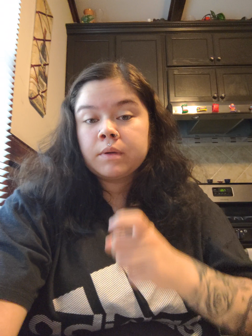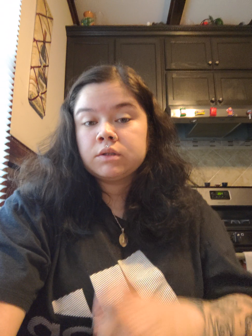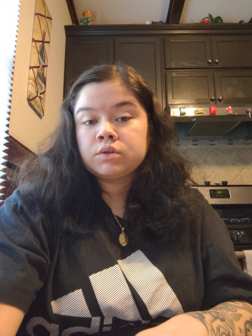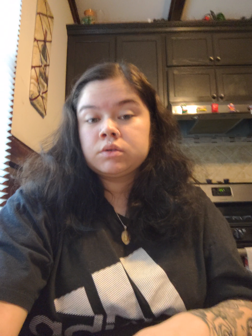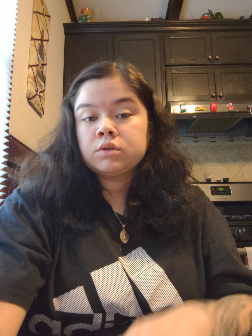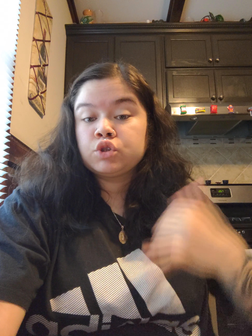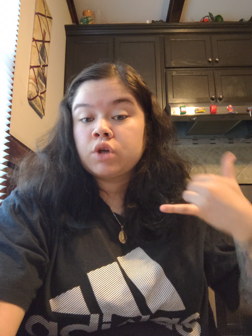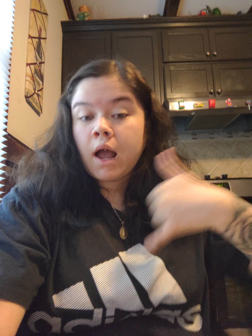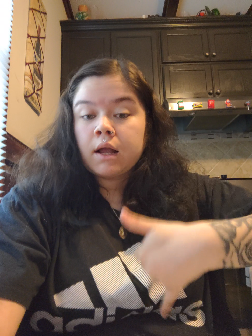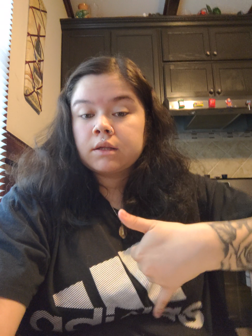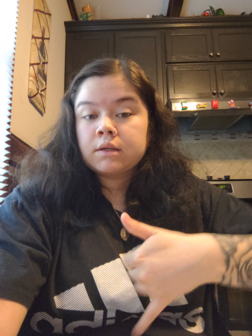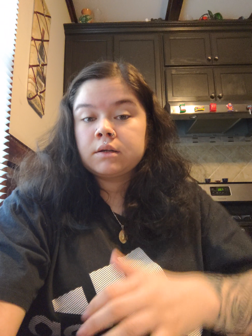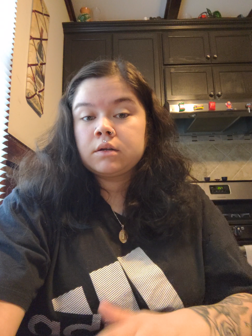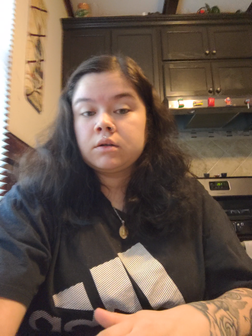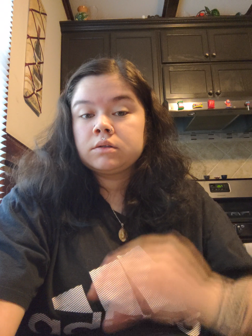jacket